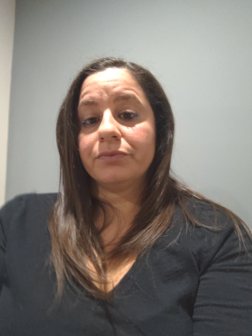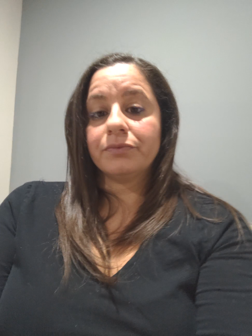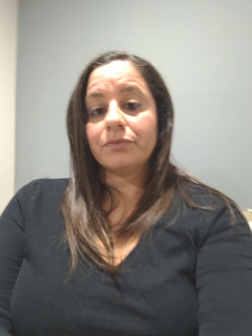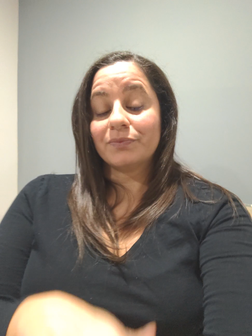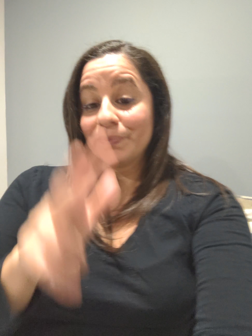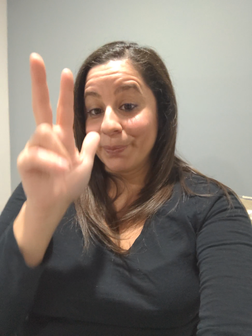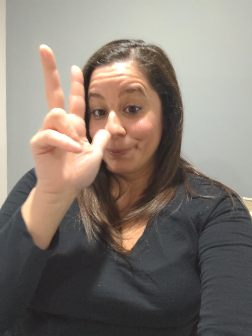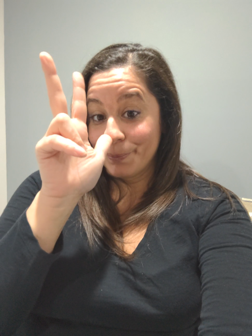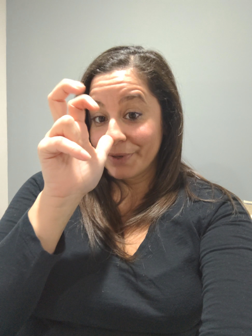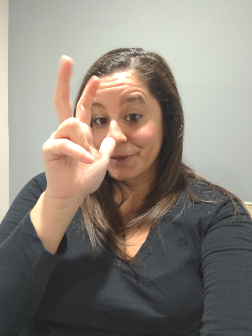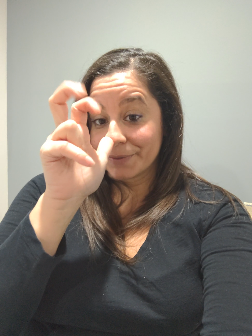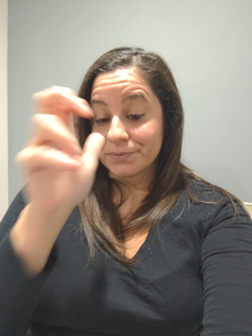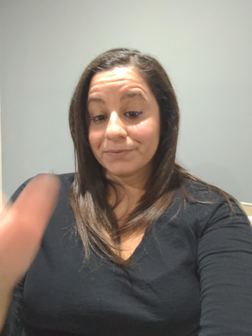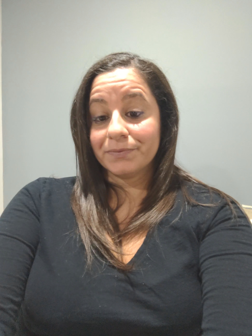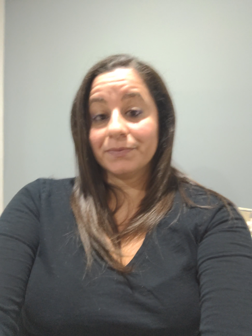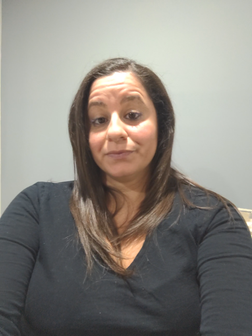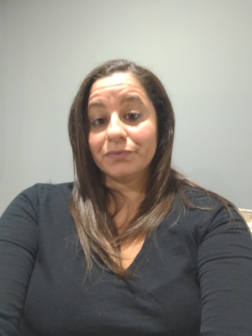bug